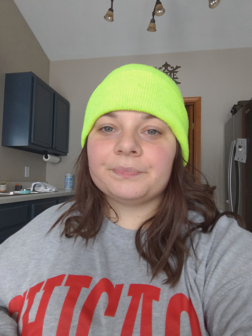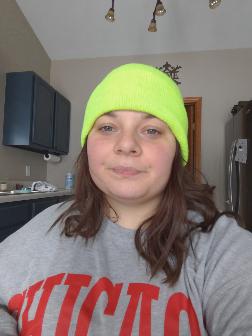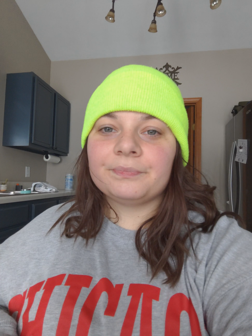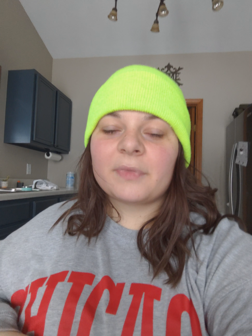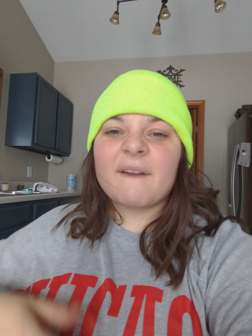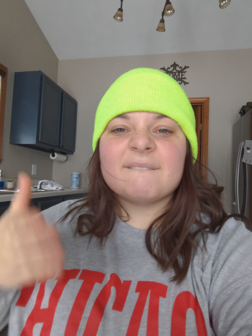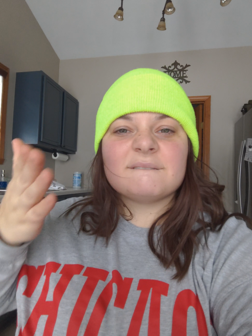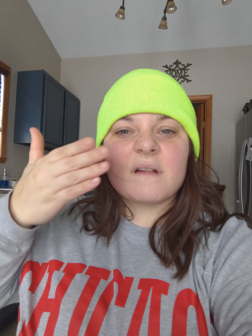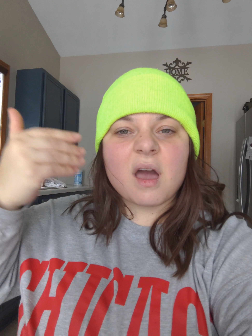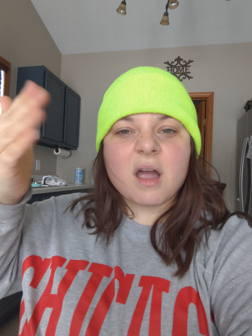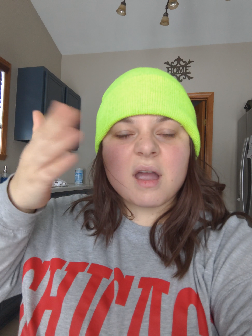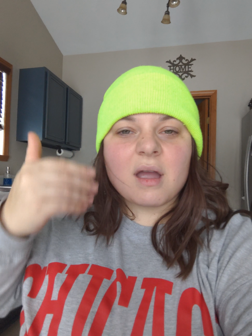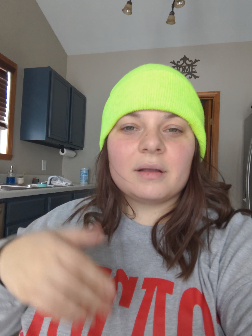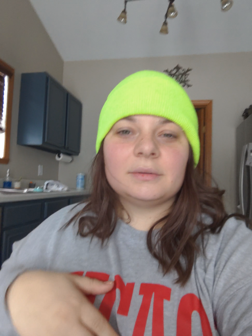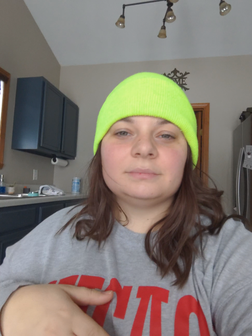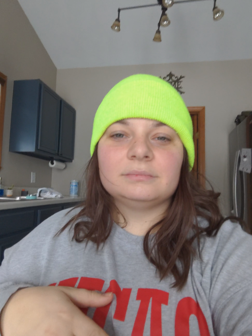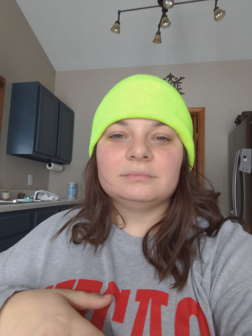flag